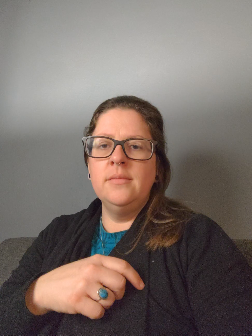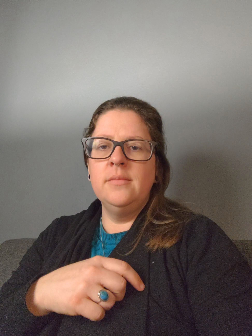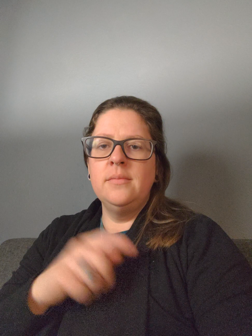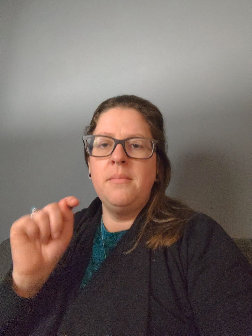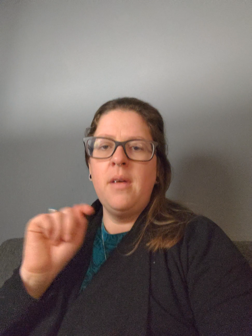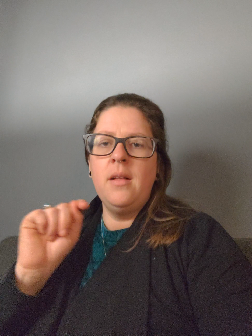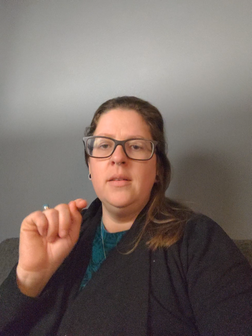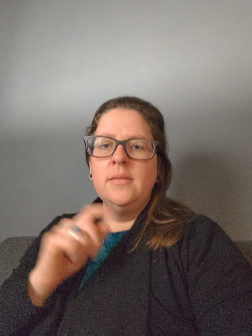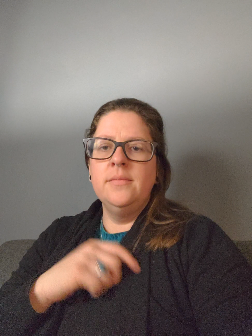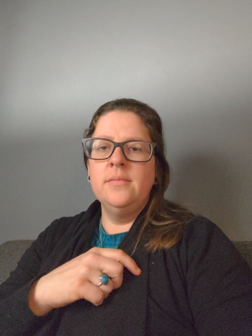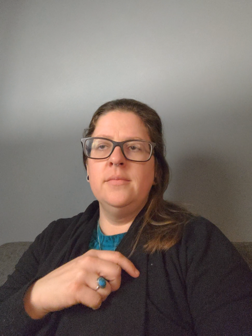potty